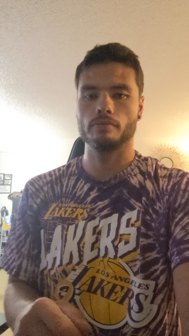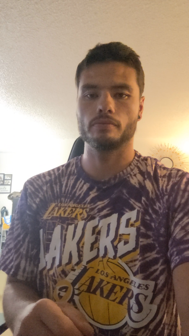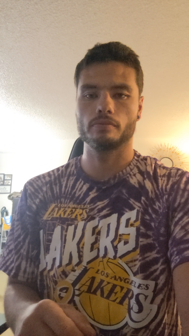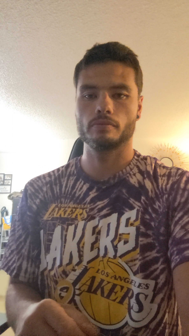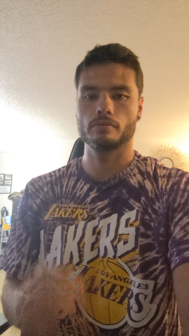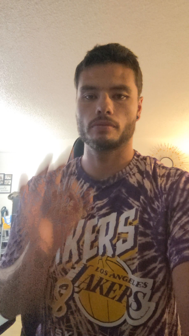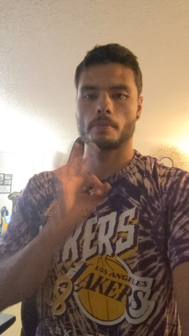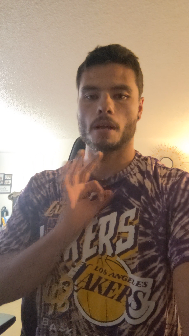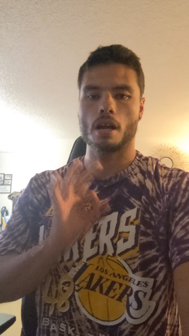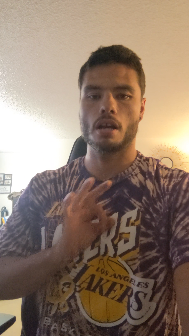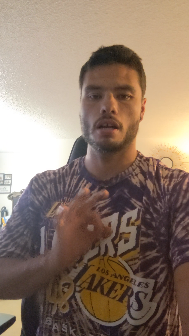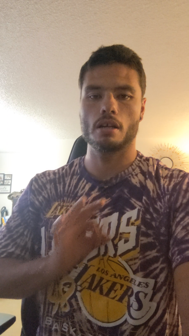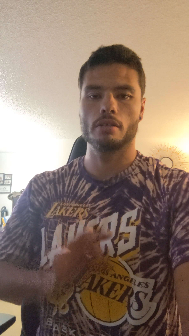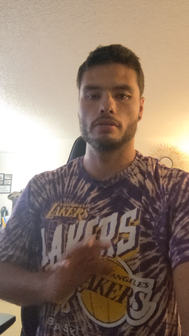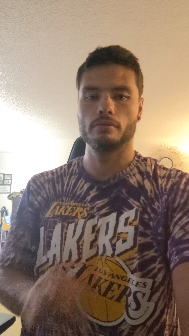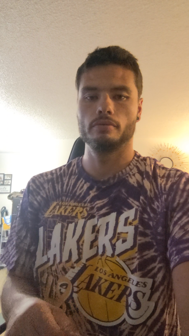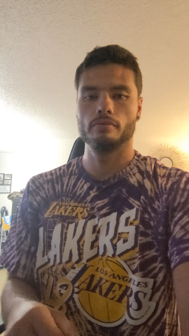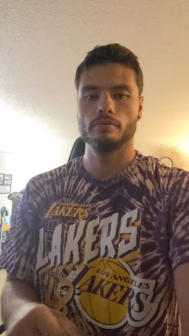button